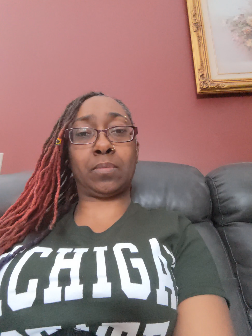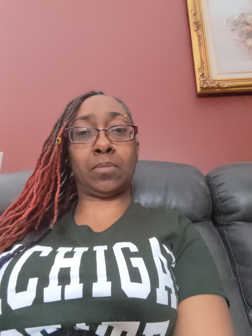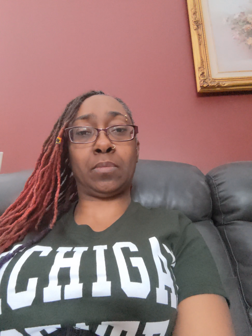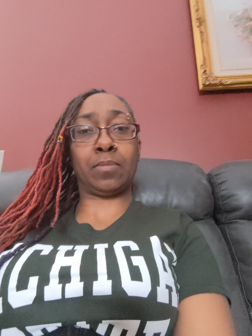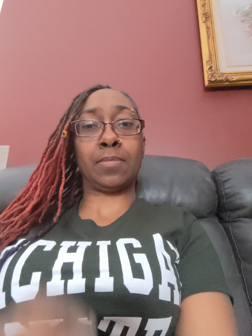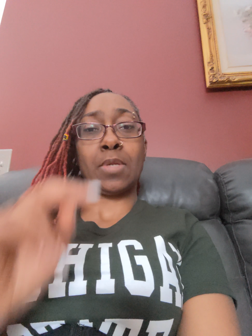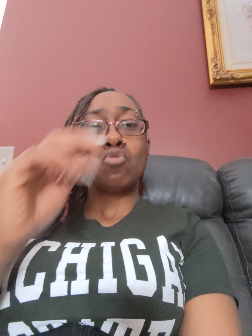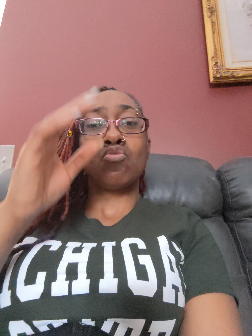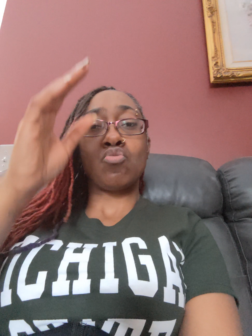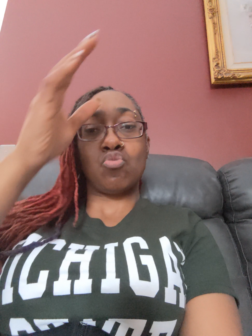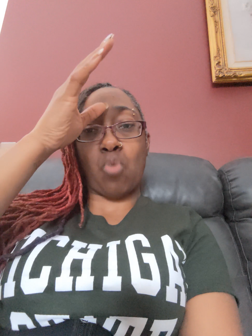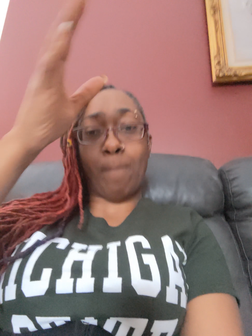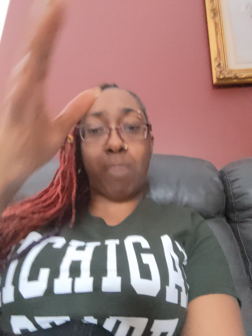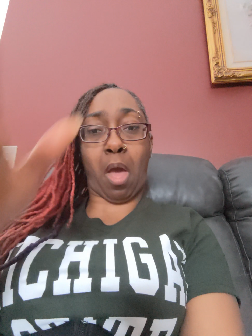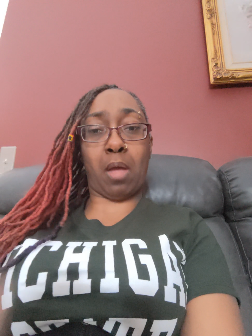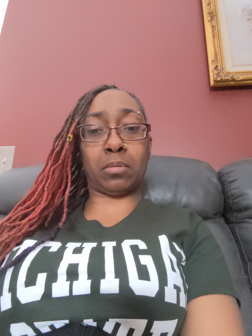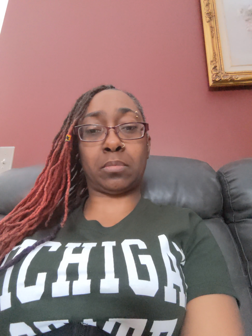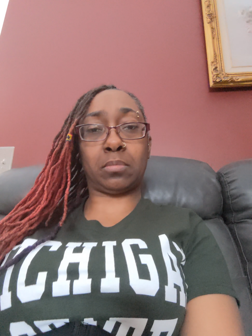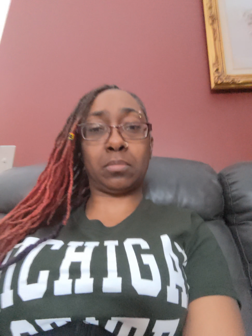grandpa